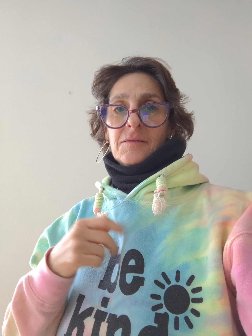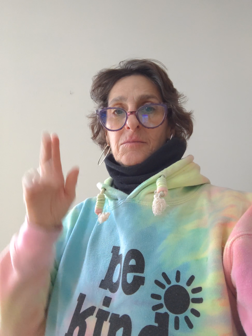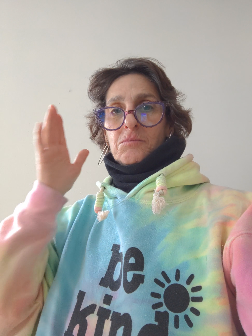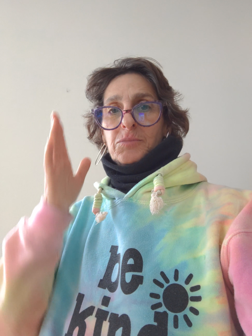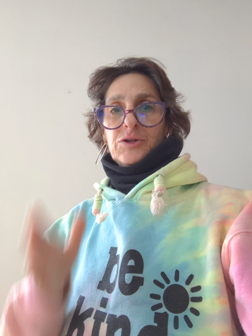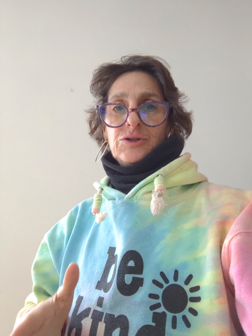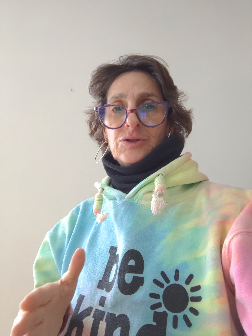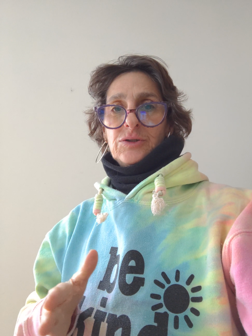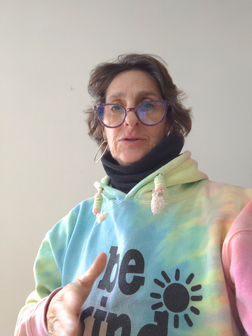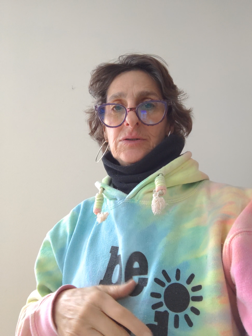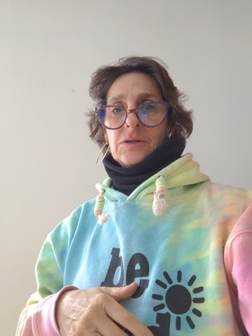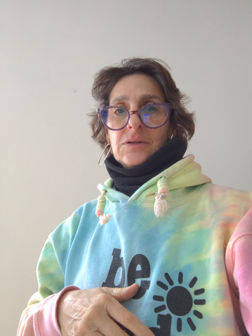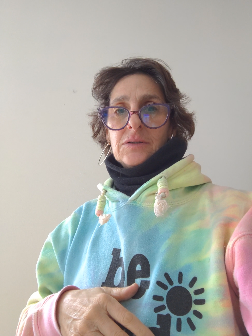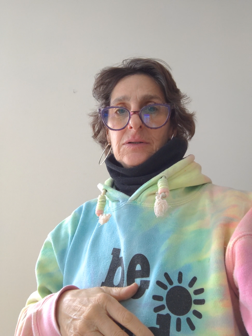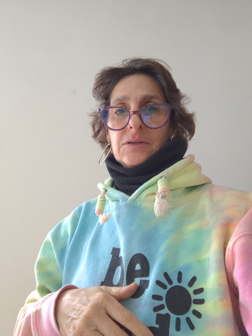person